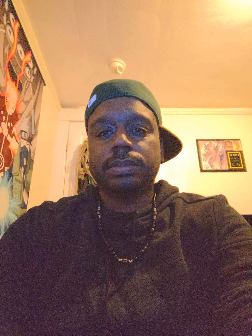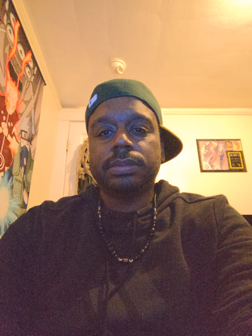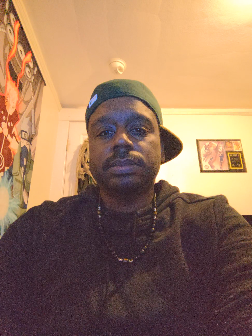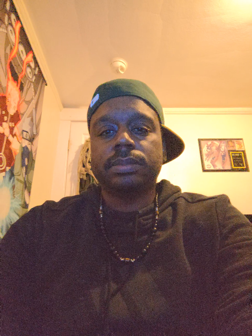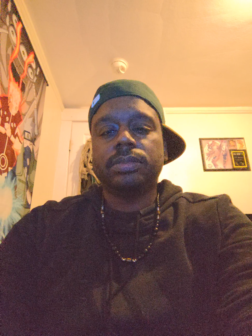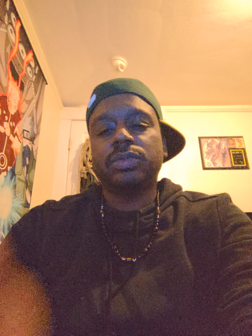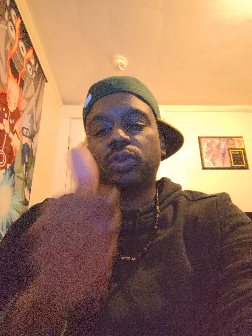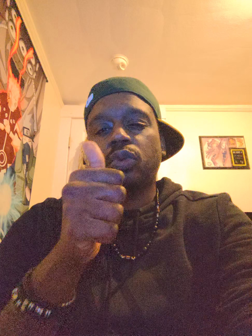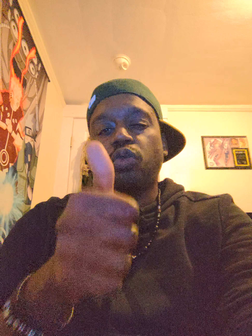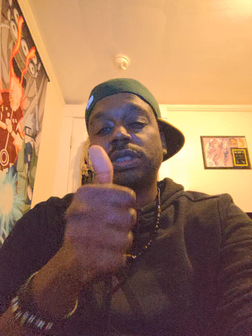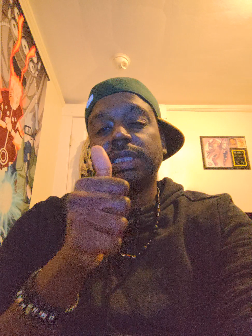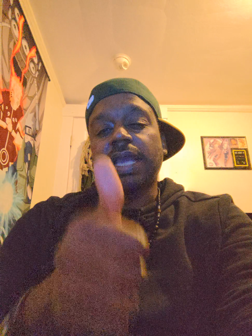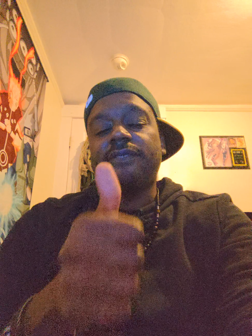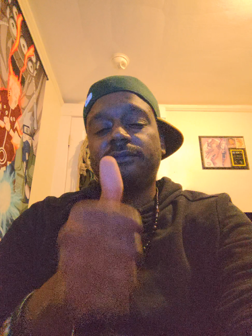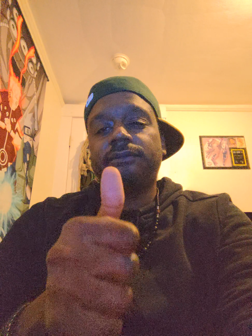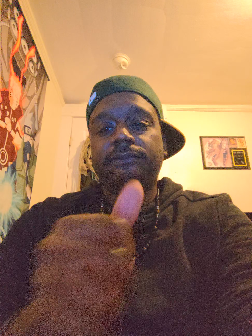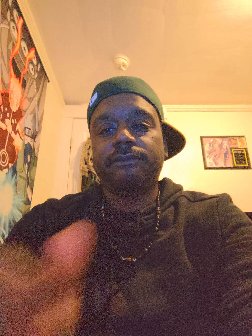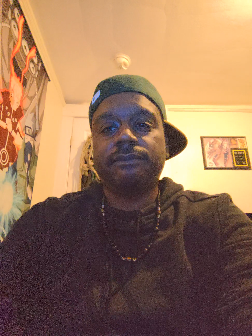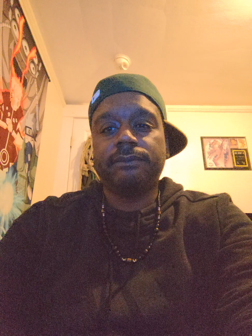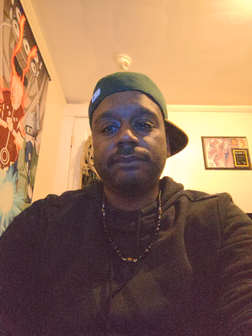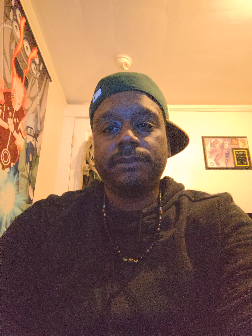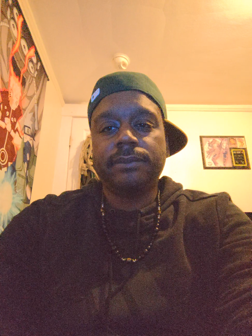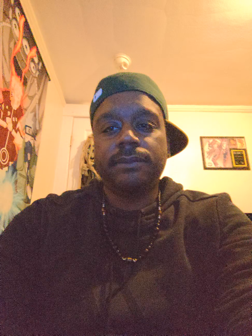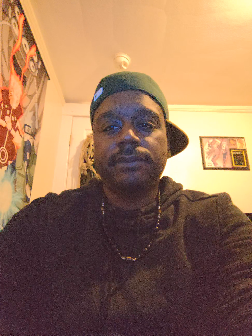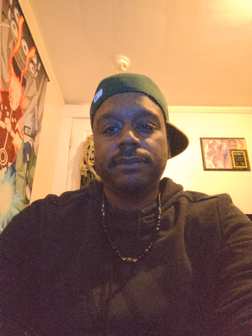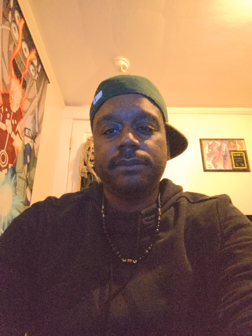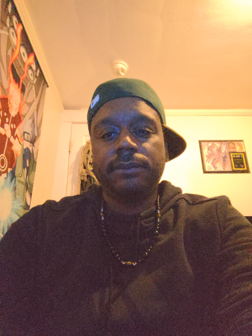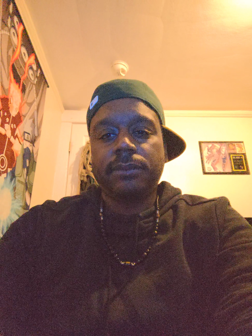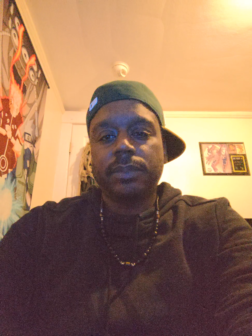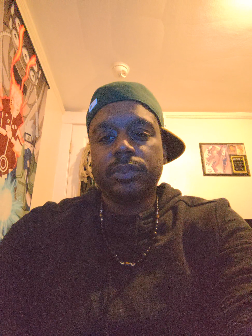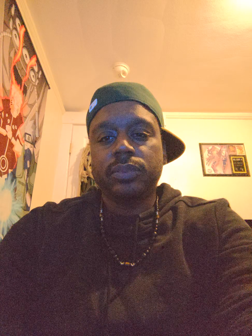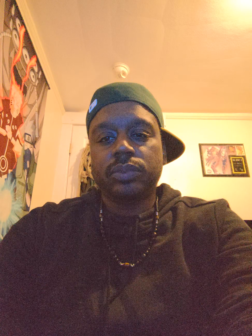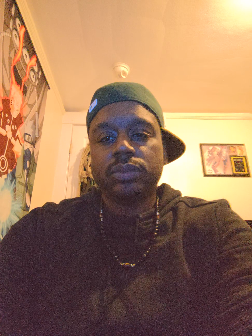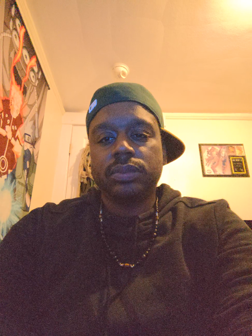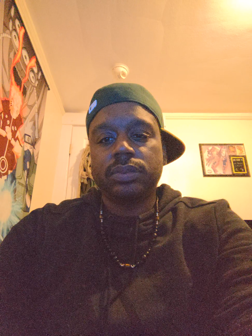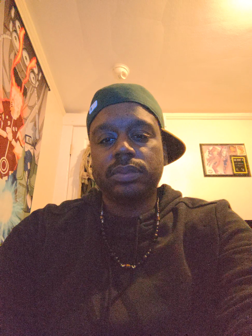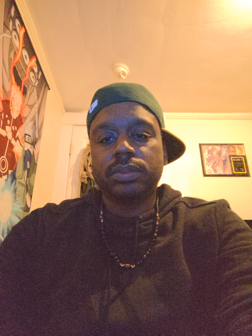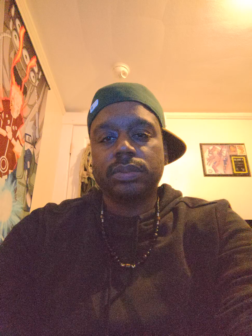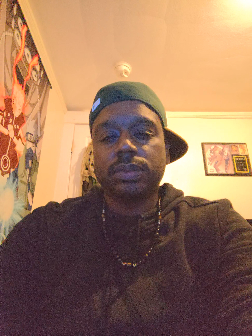yourself